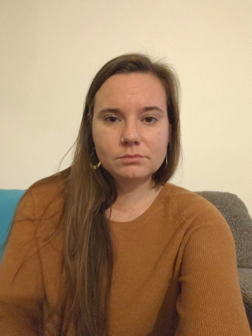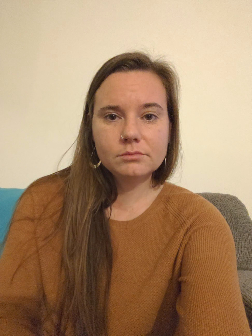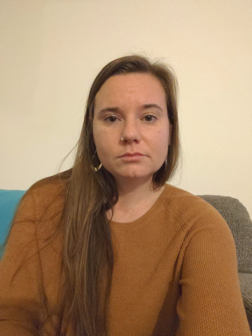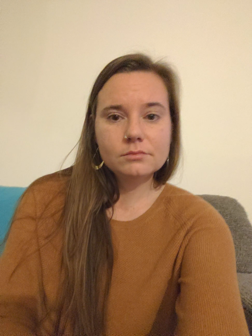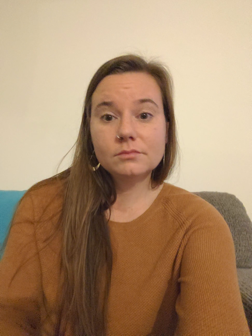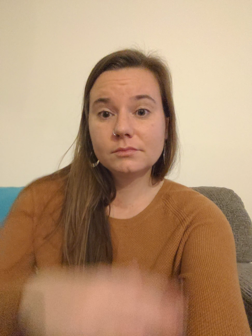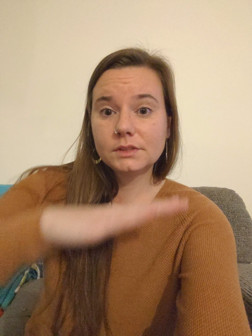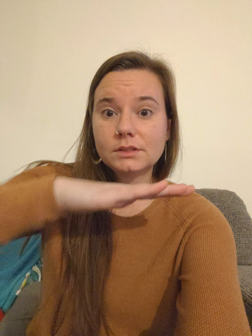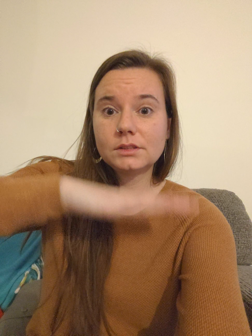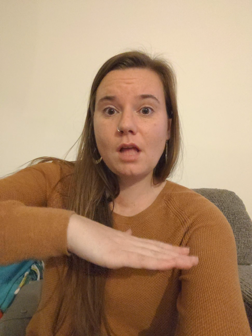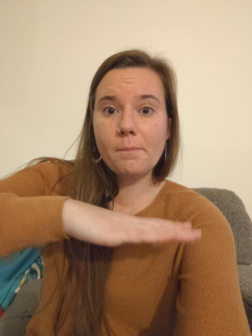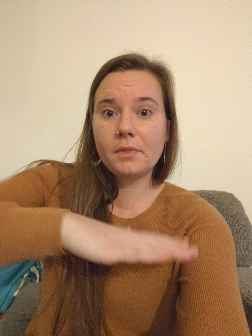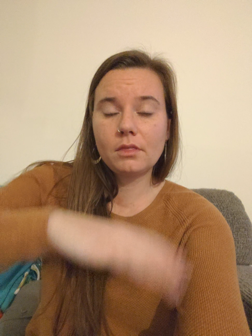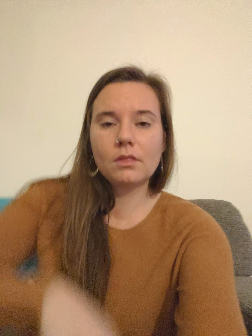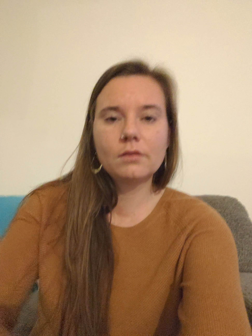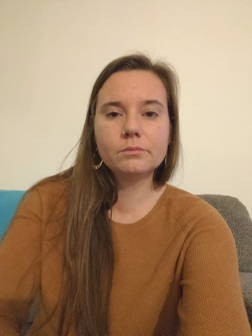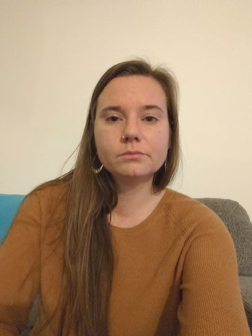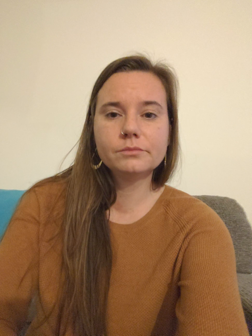table